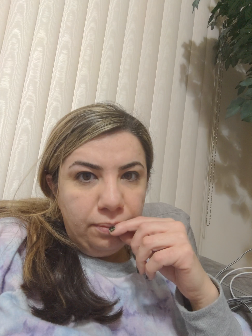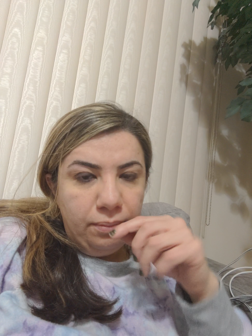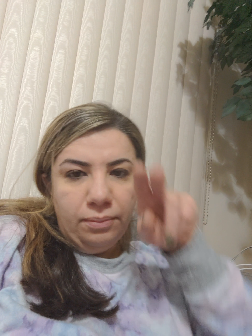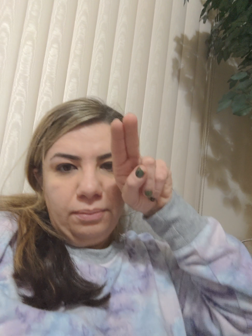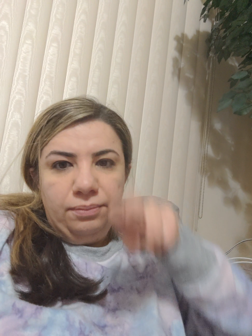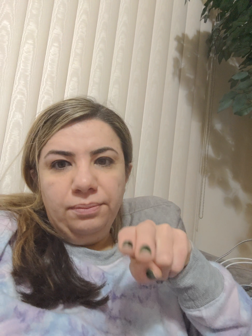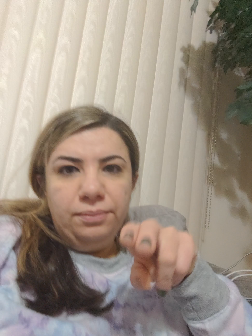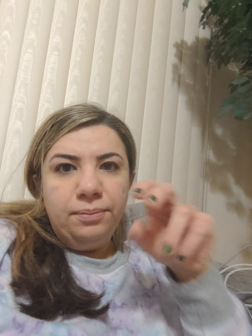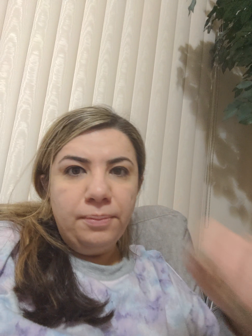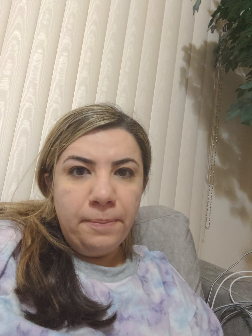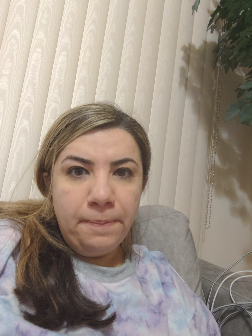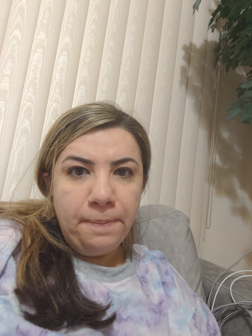chair